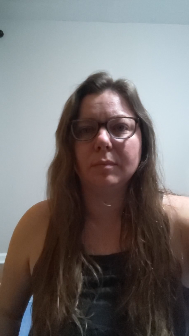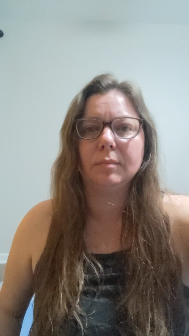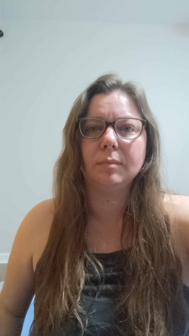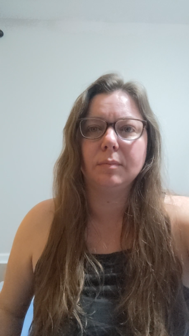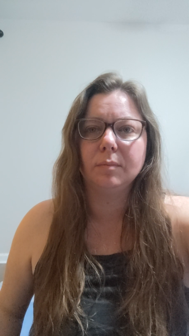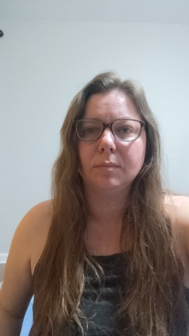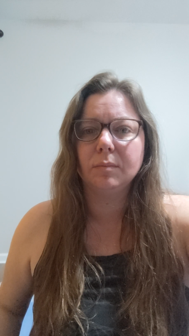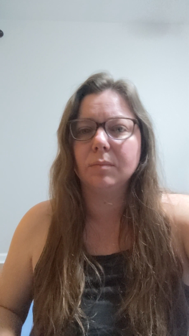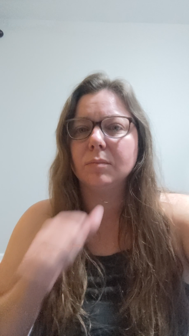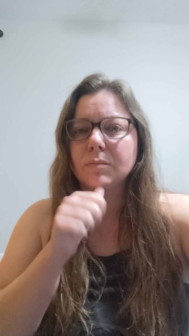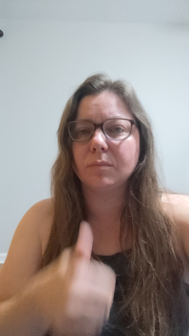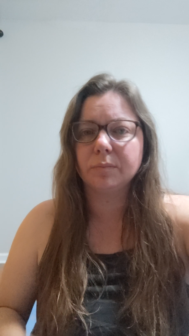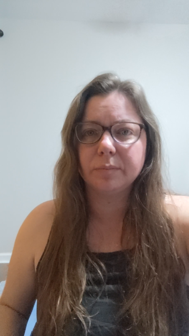don't